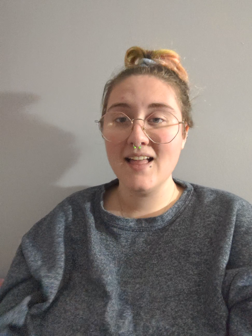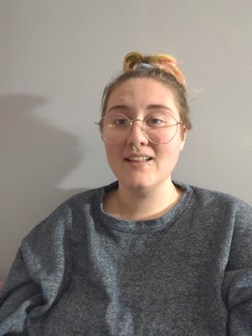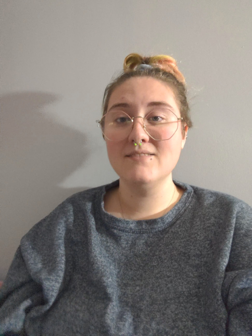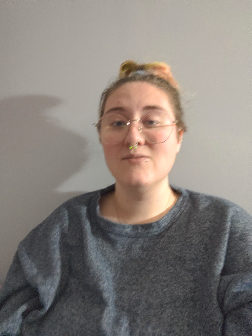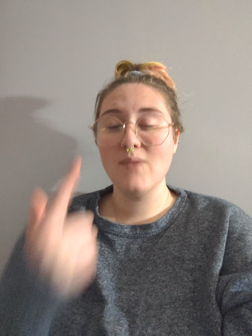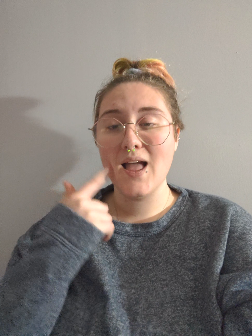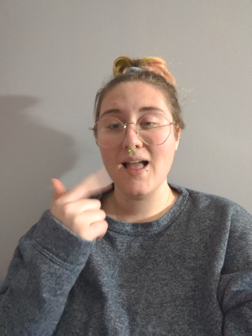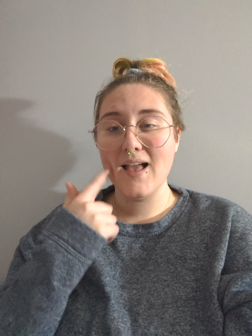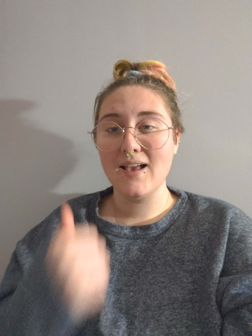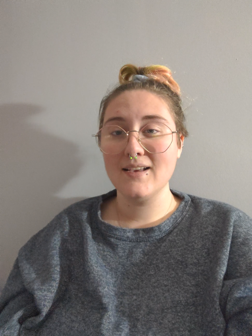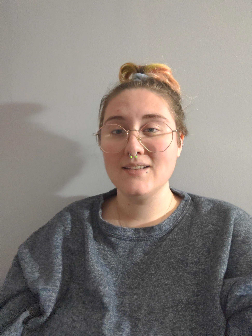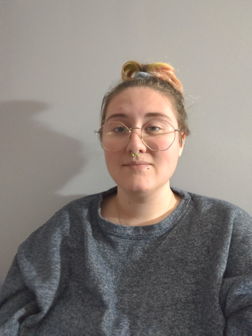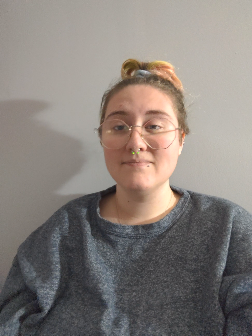cry